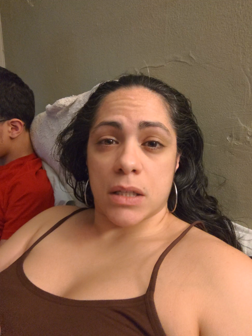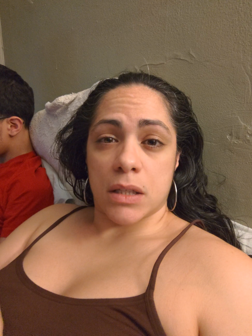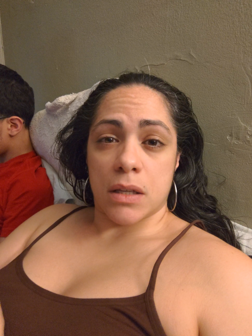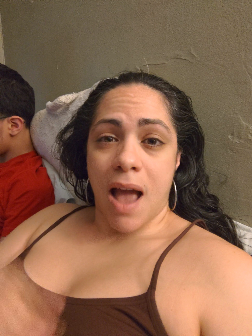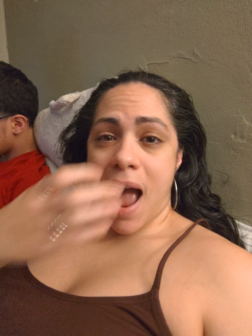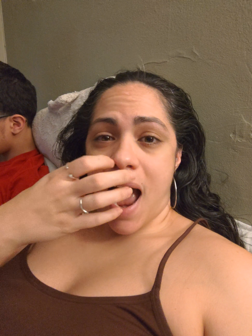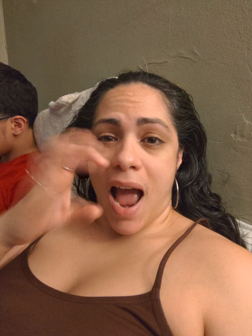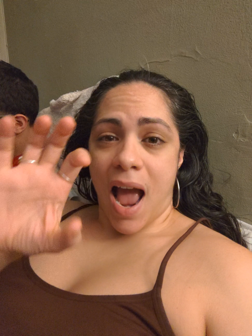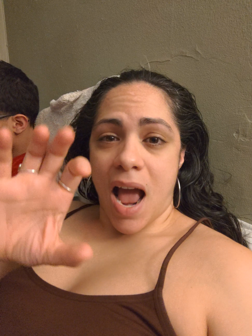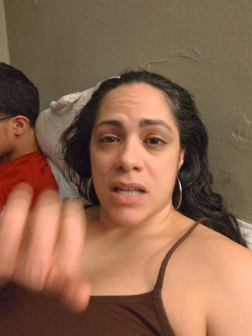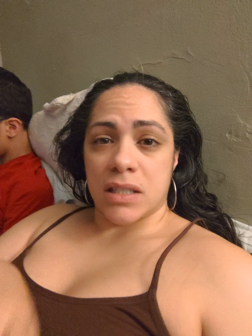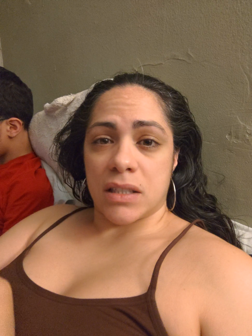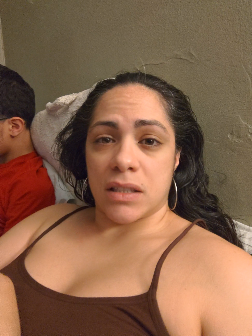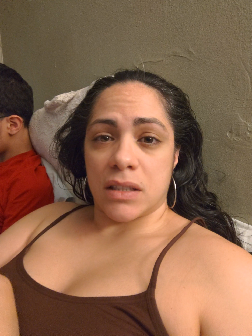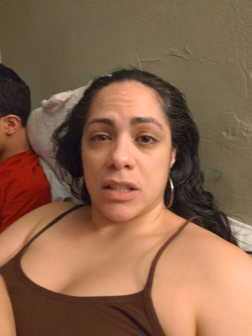hot